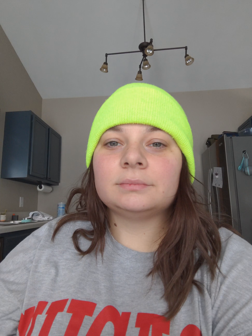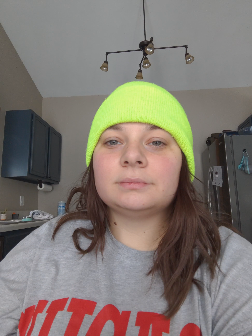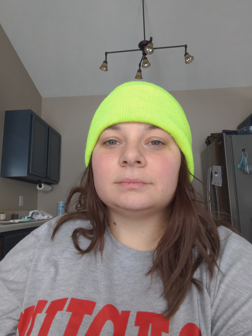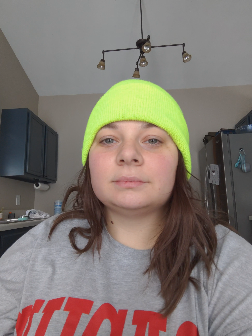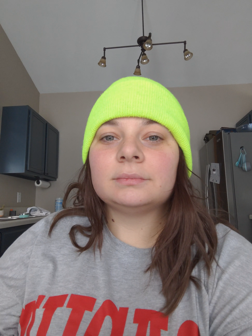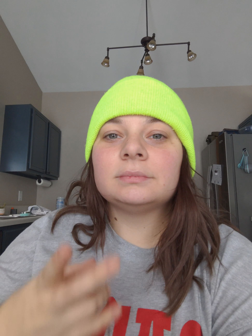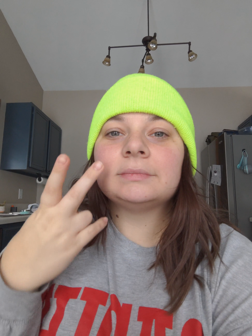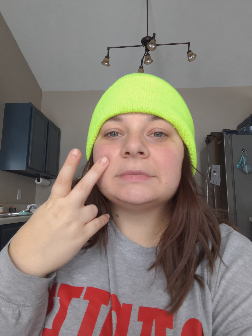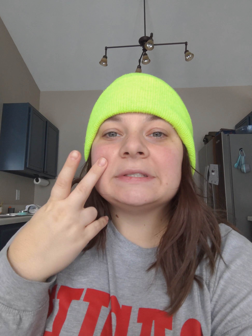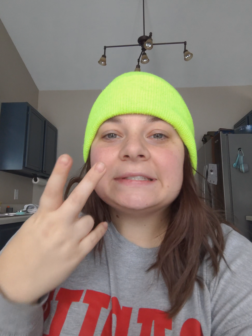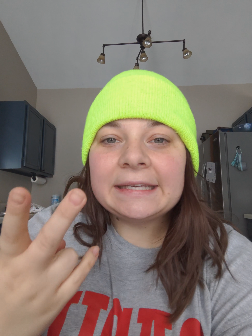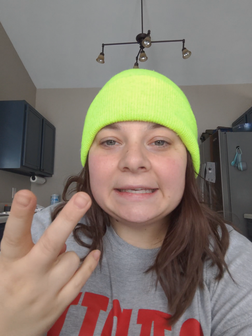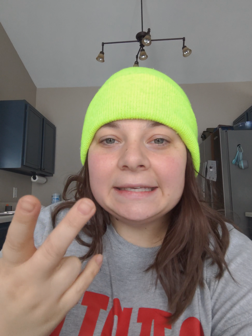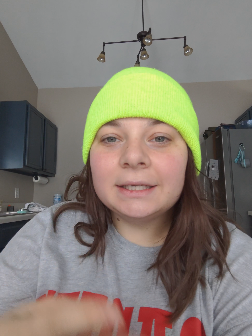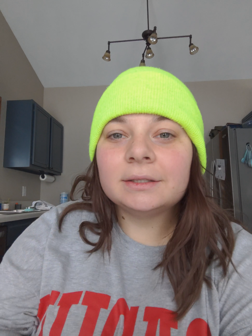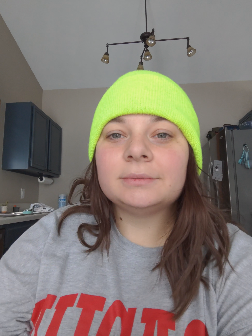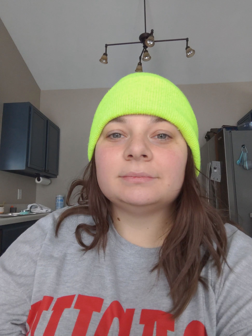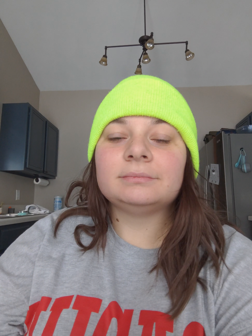see